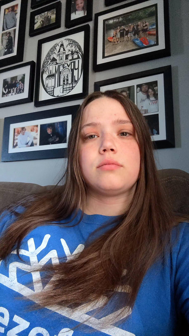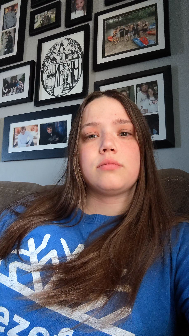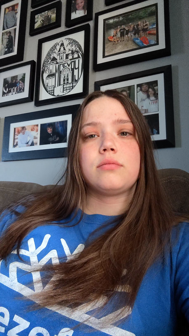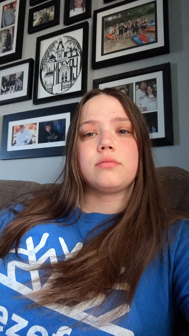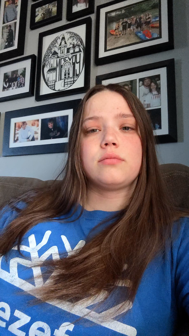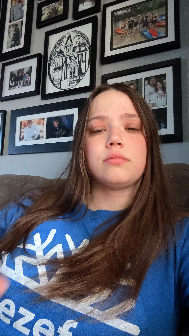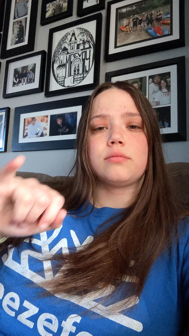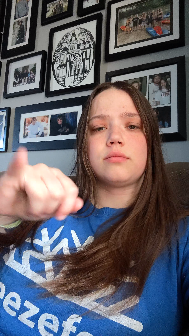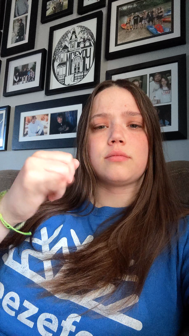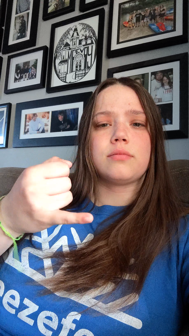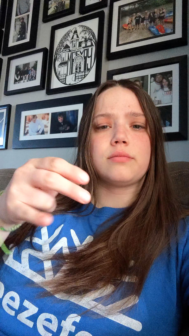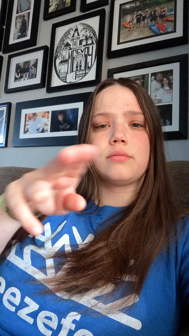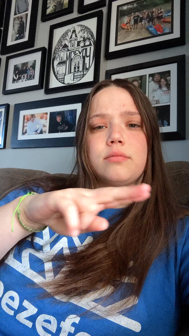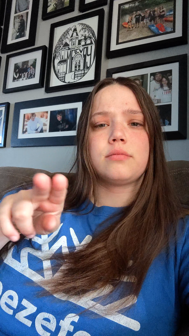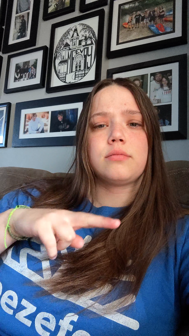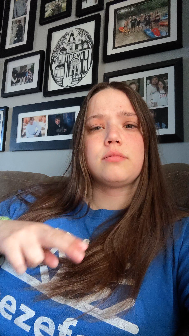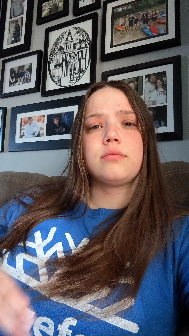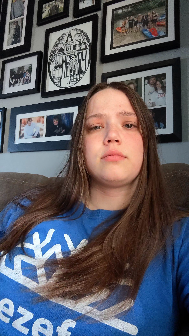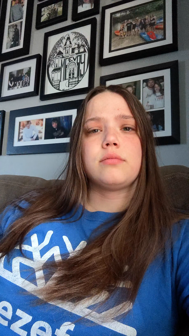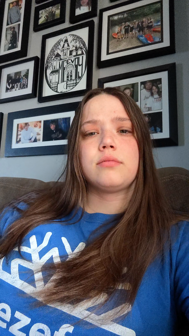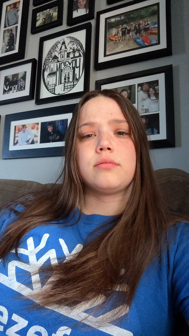jelly